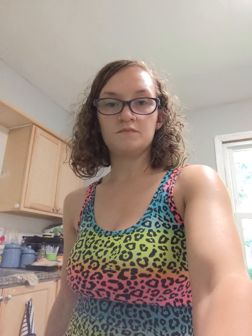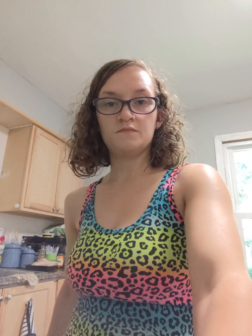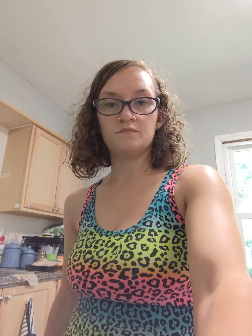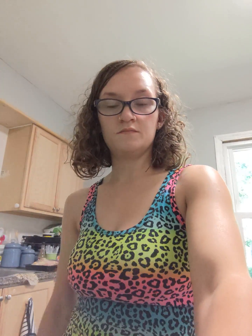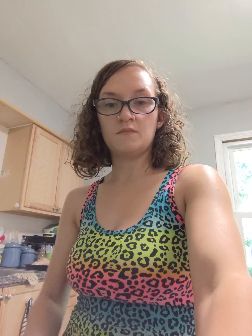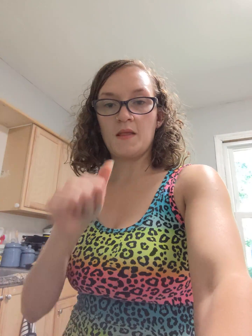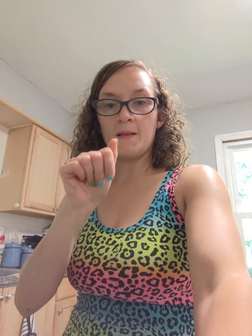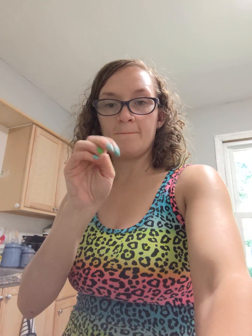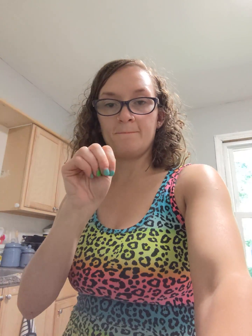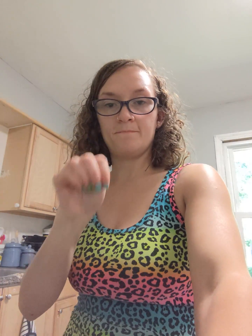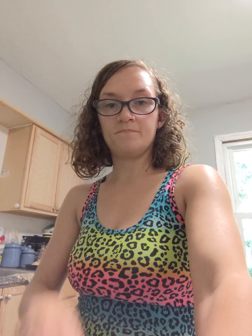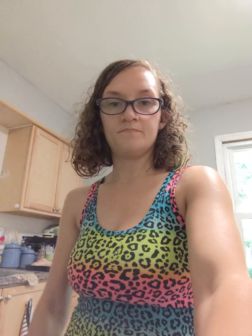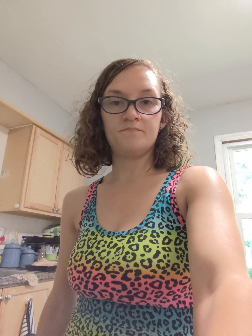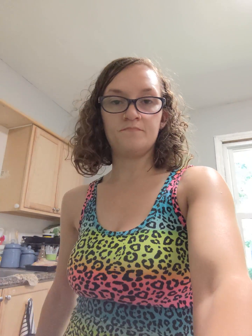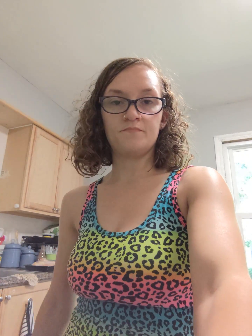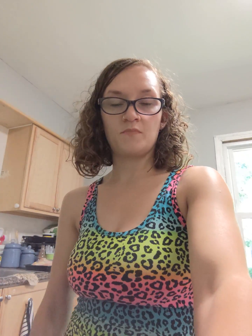am